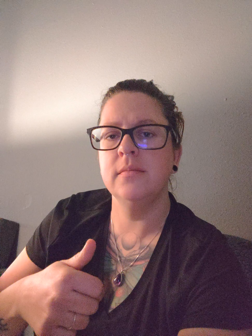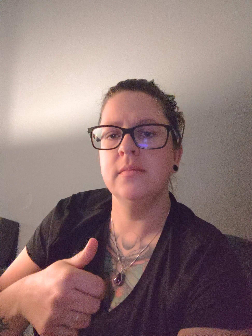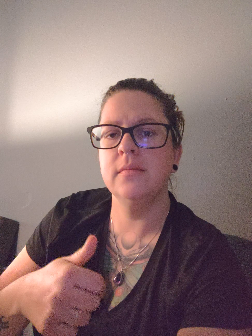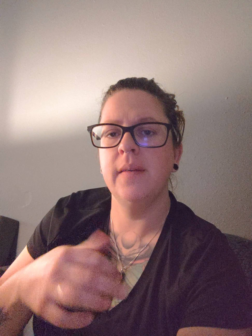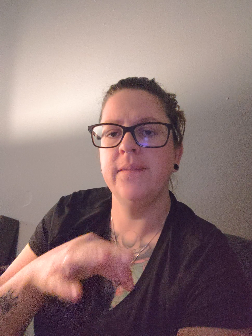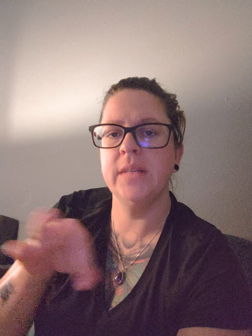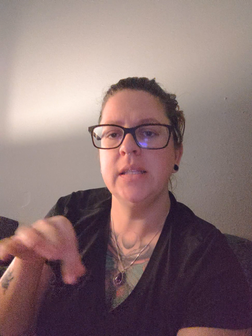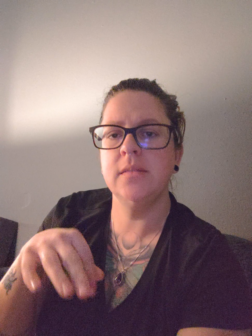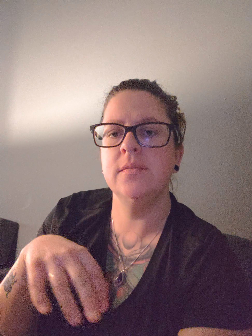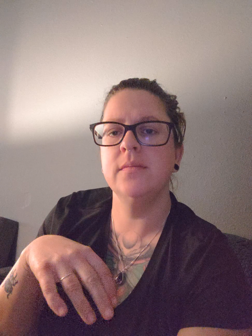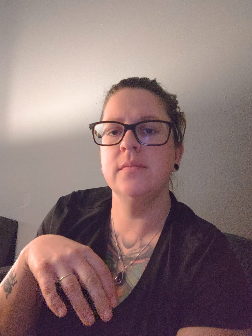feet